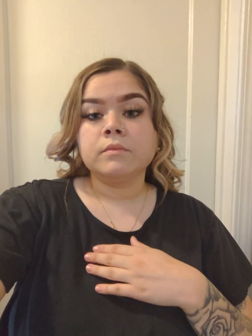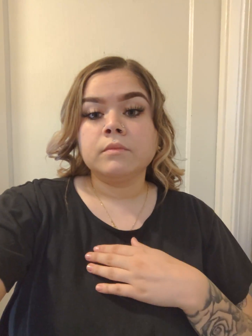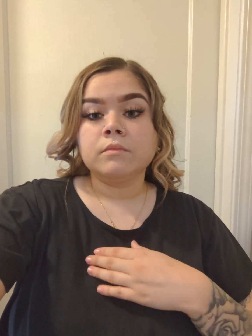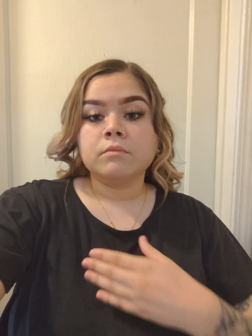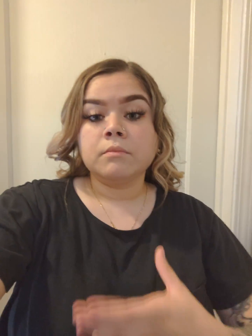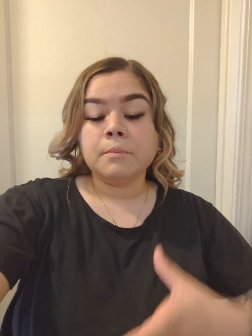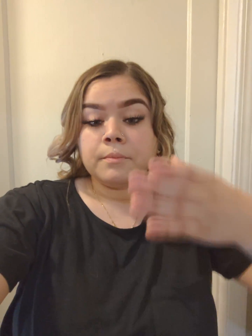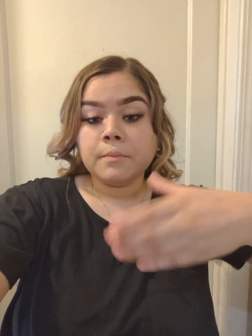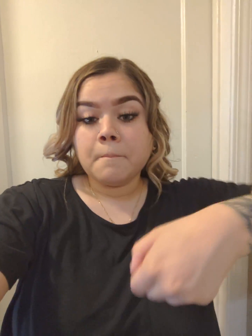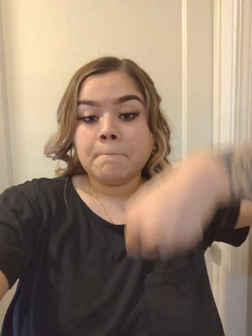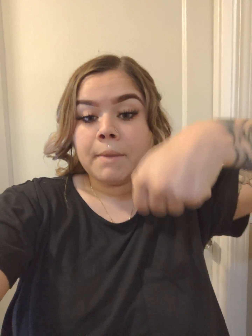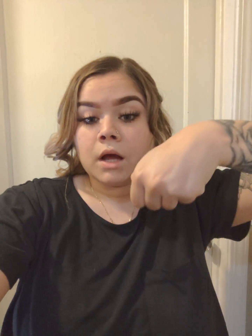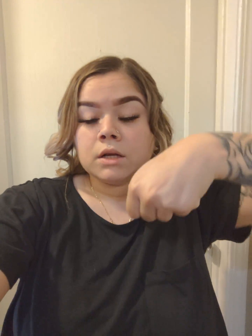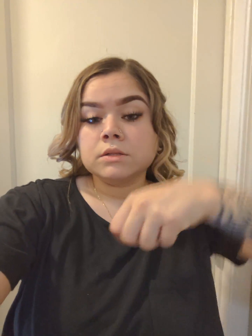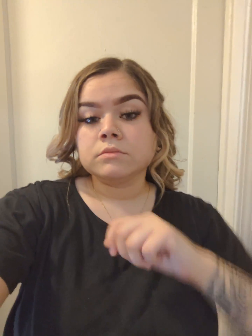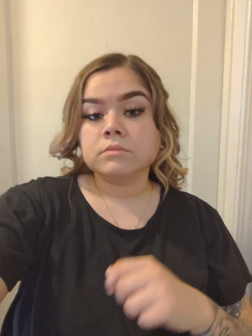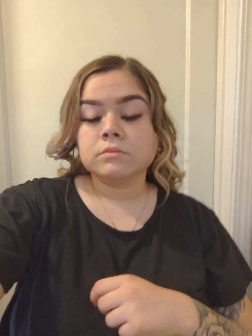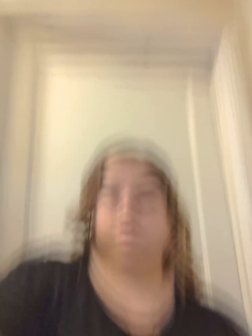bucket